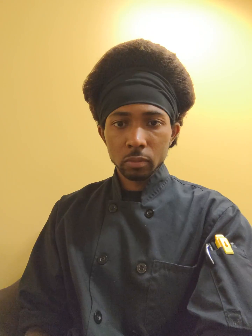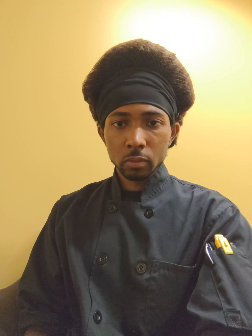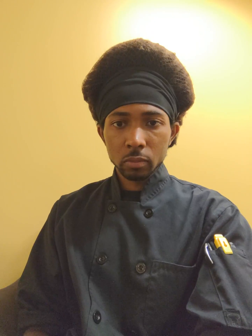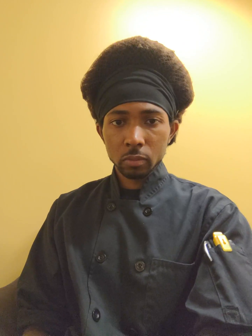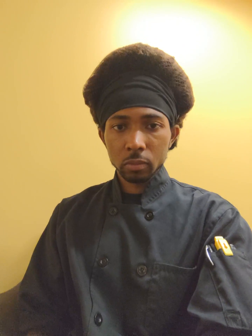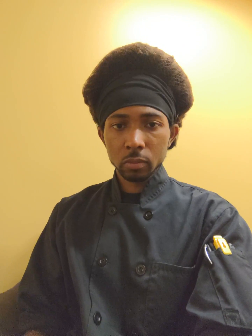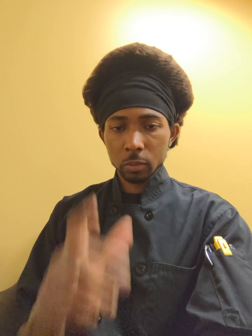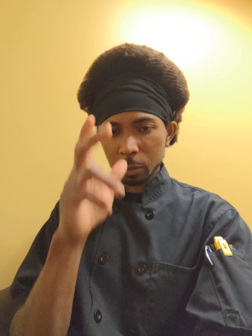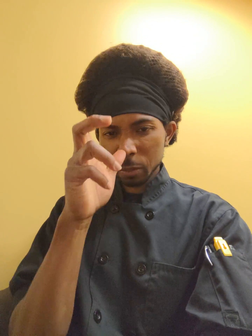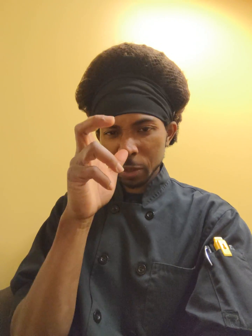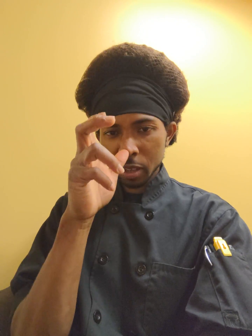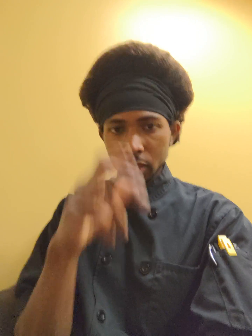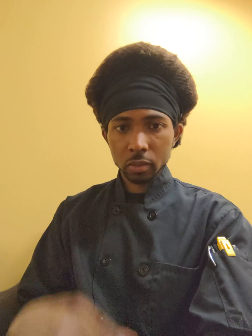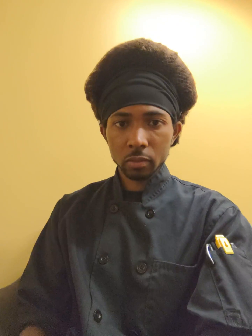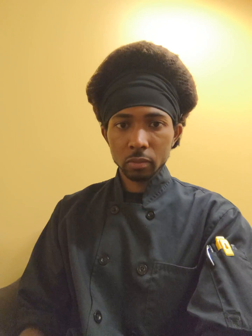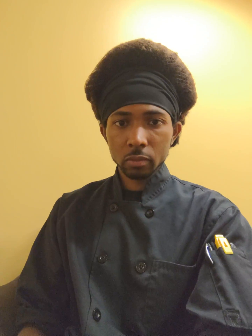ant